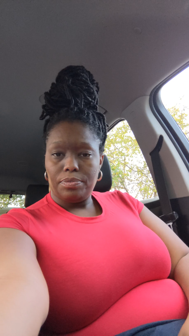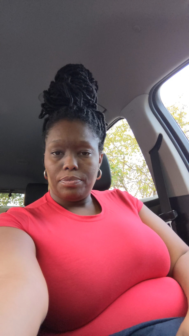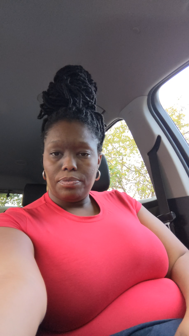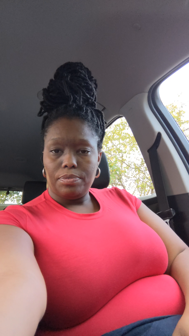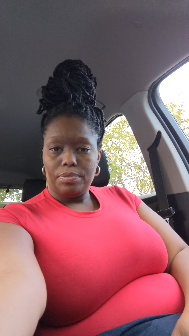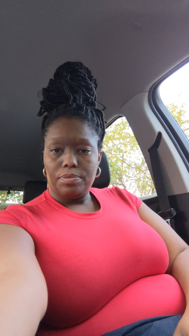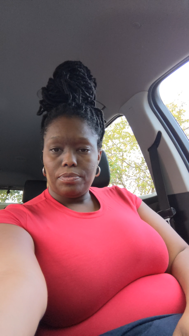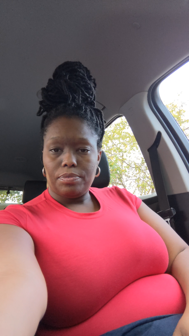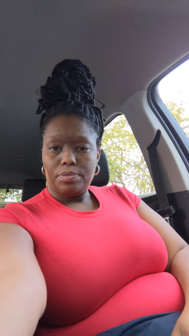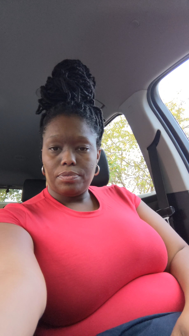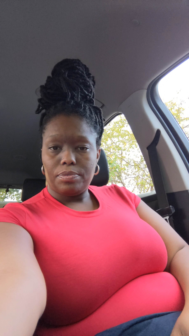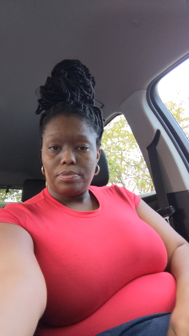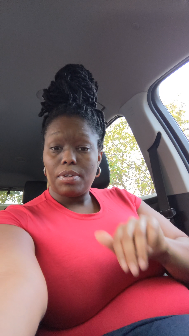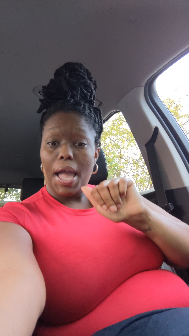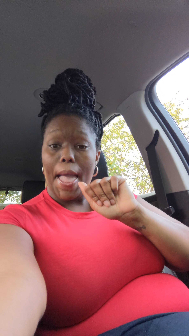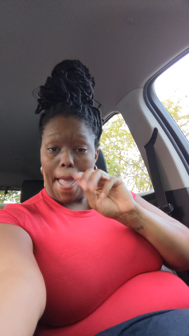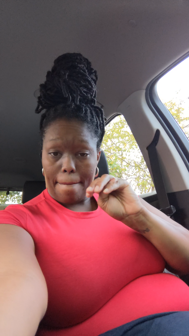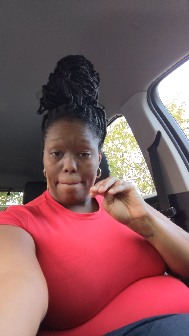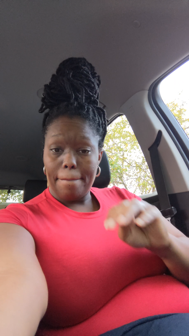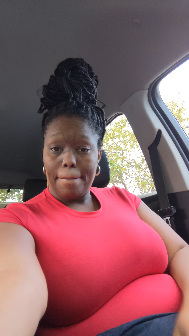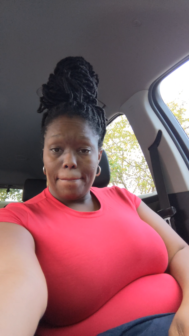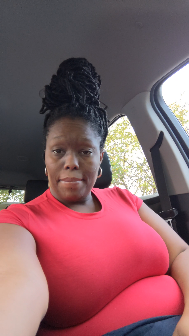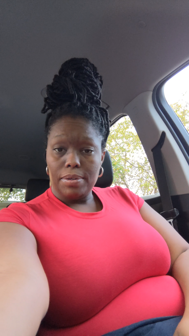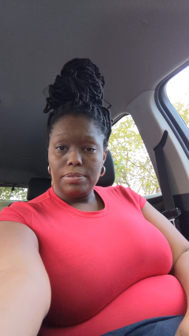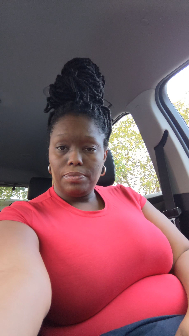am